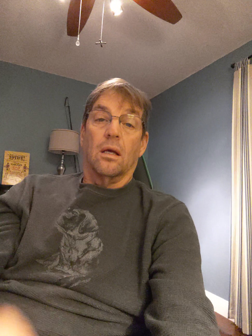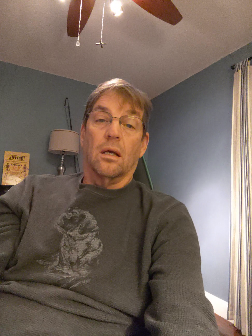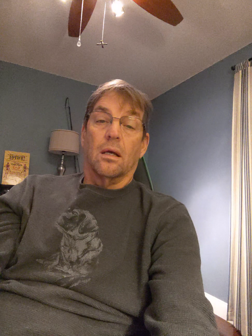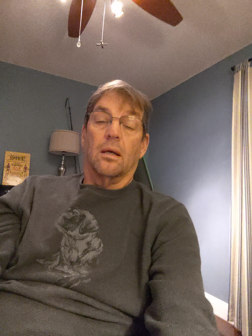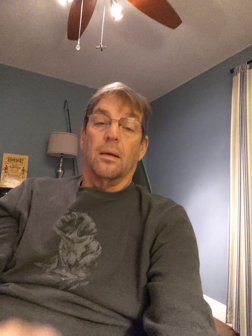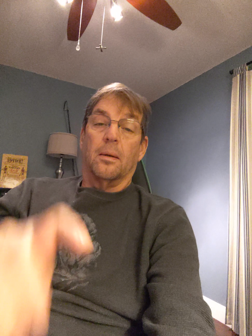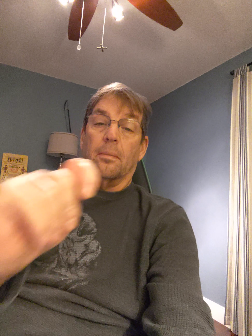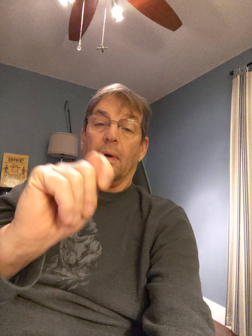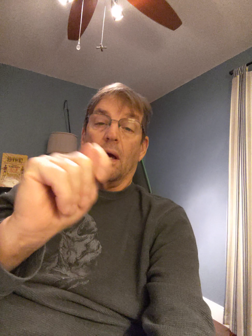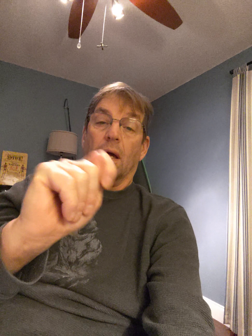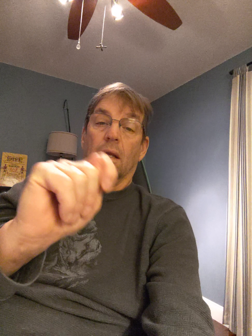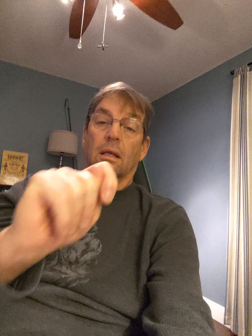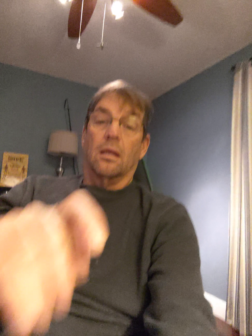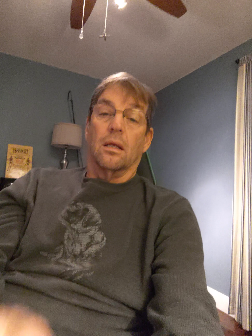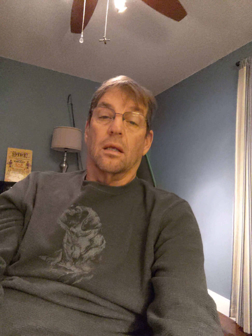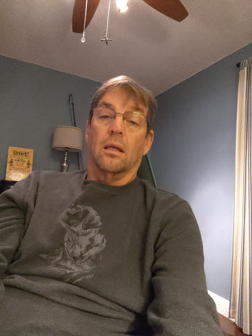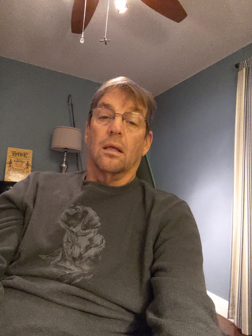potty